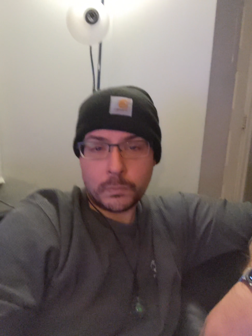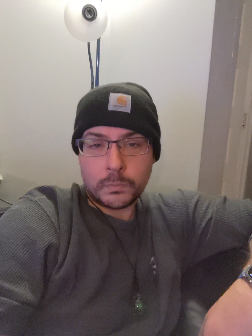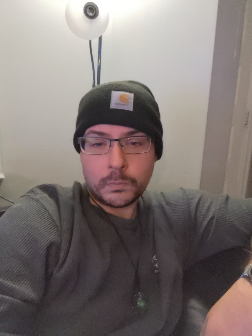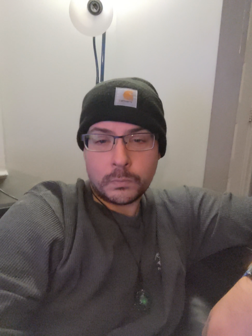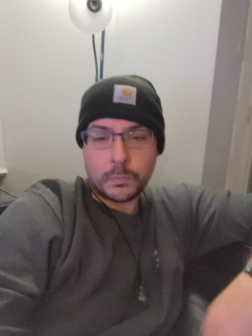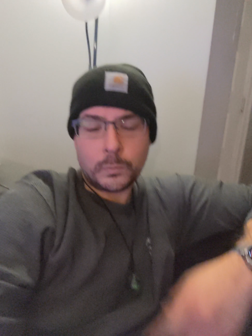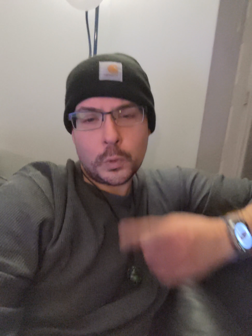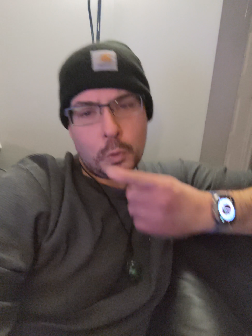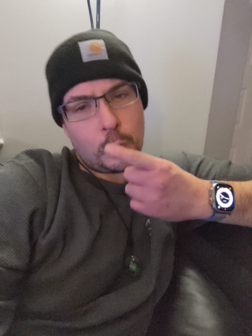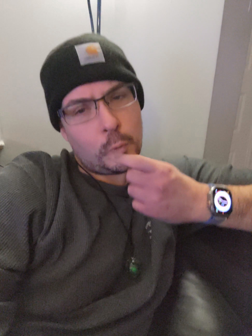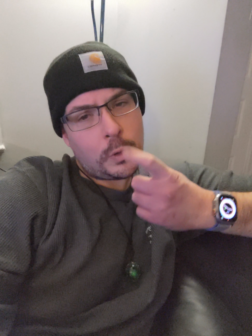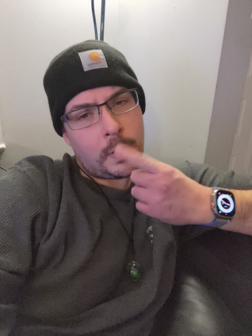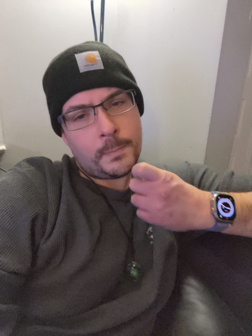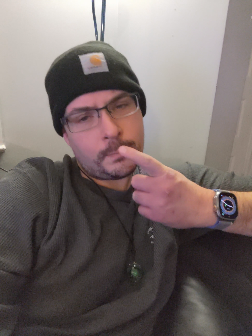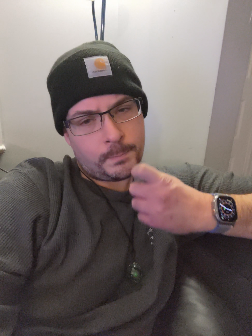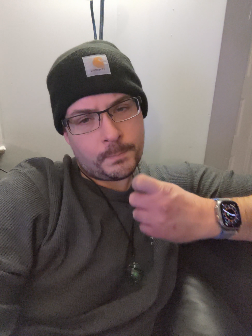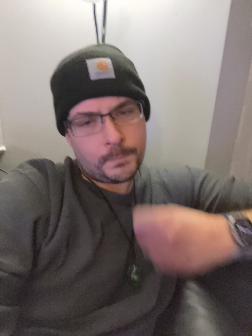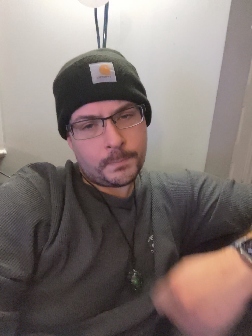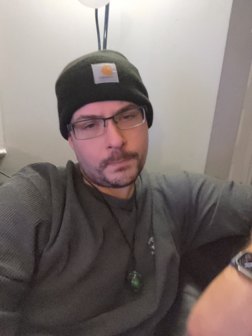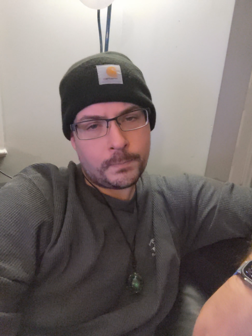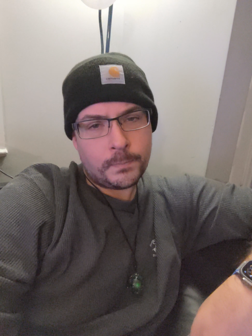red